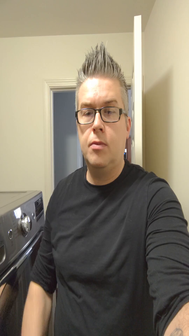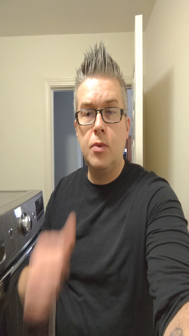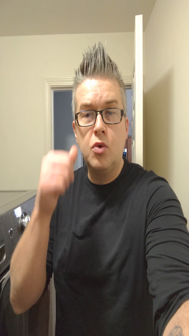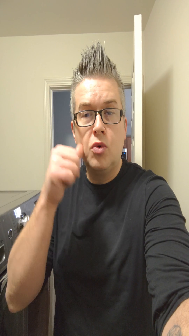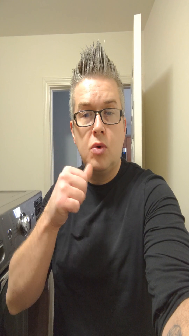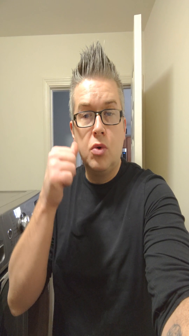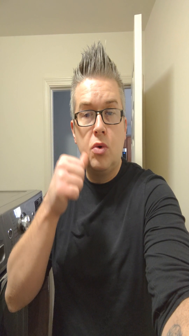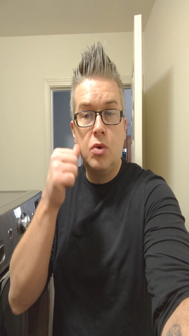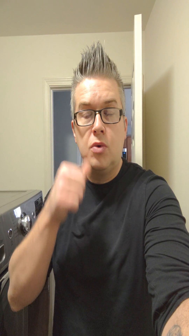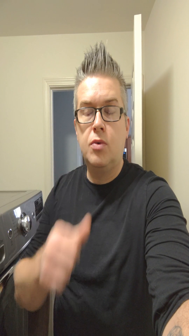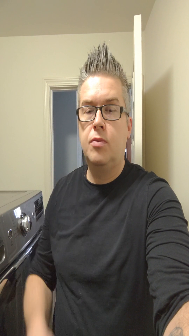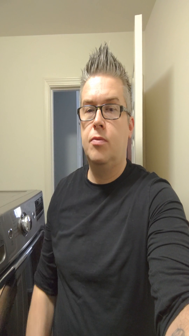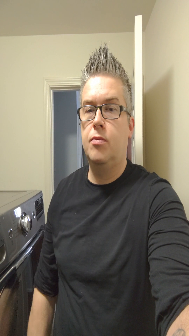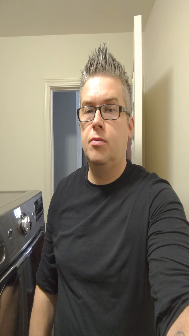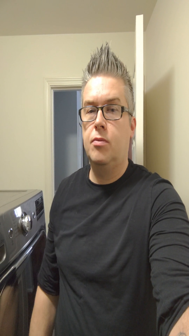girl